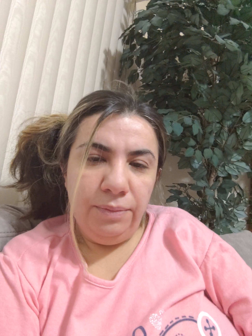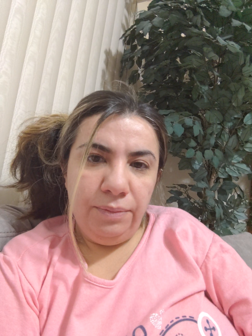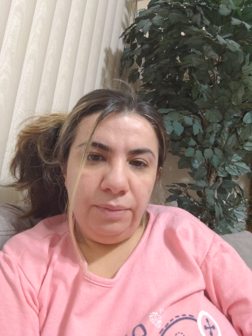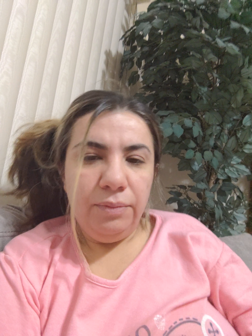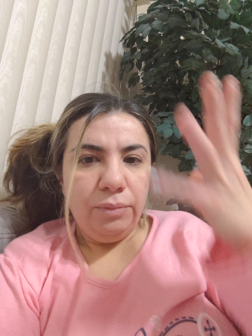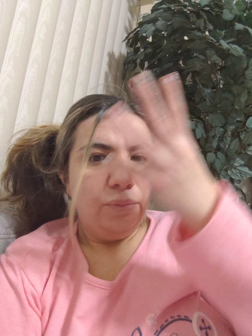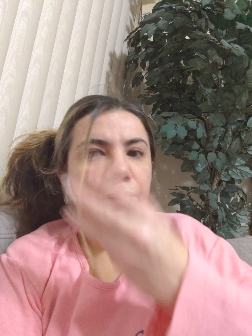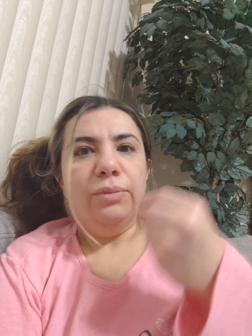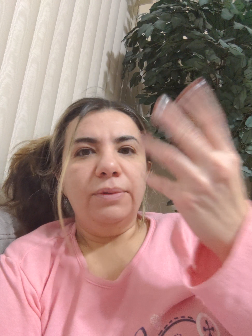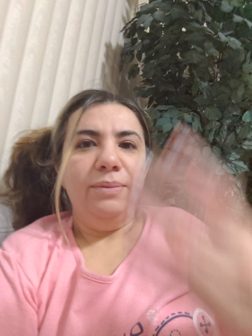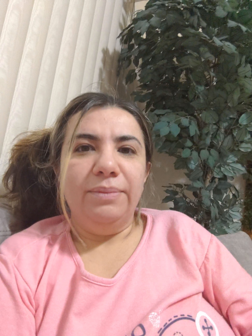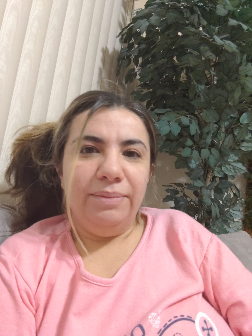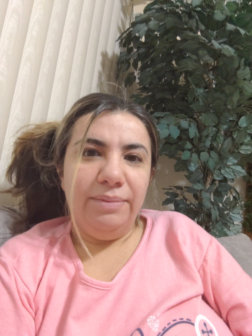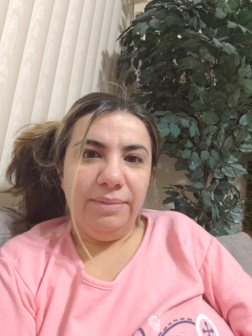pretty